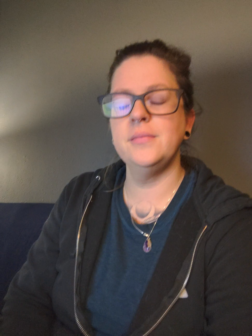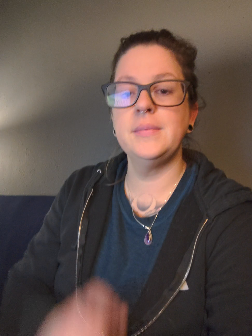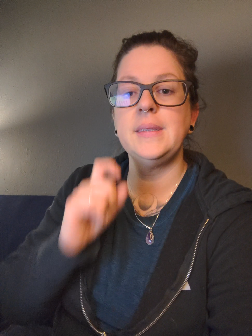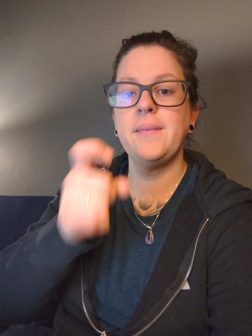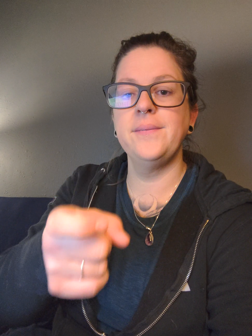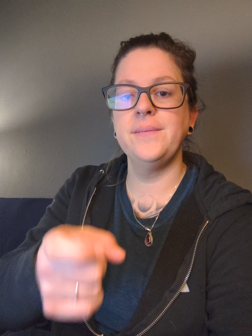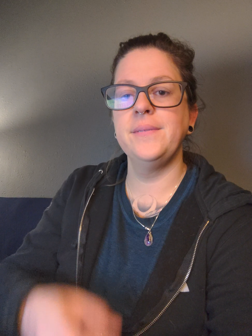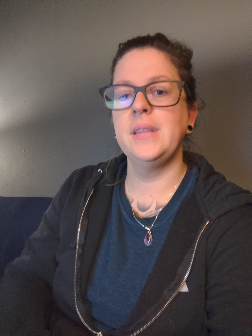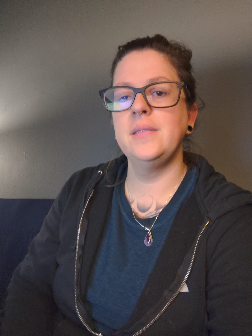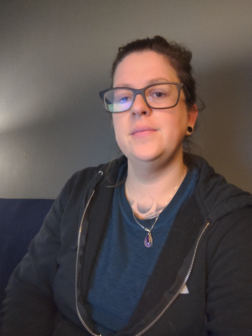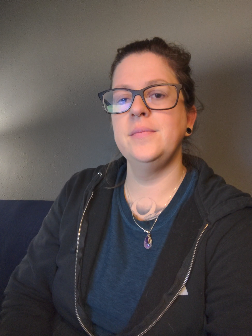gift